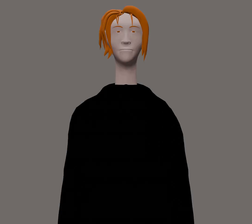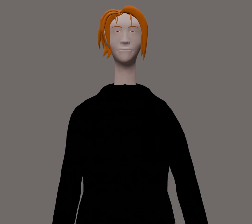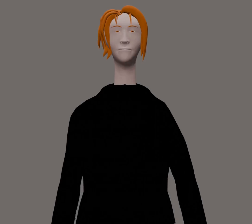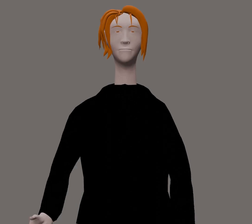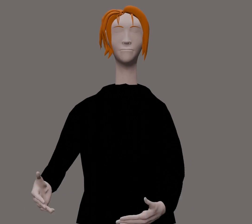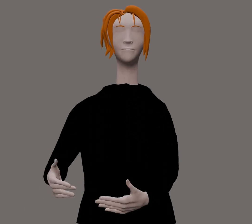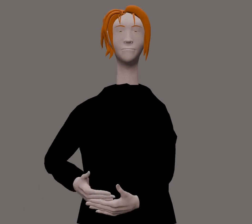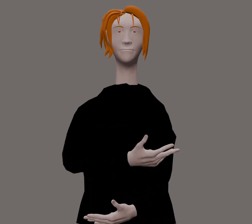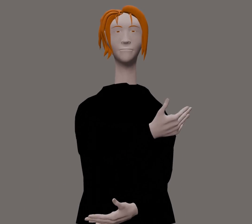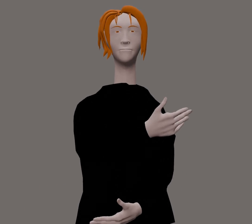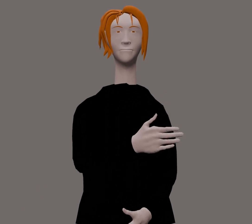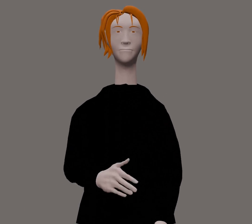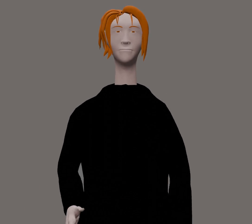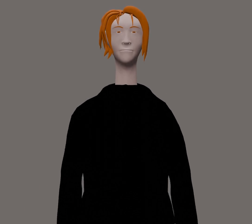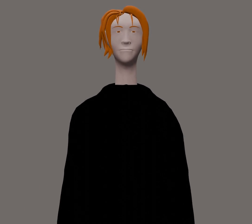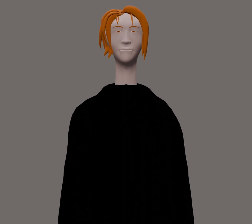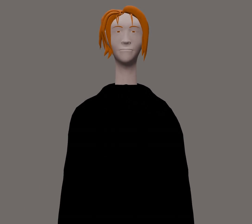Brand New